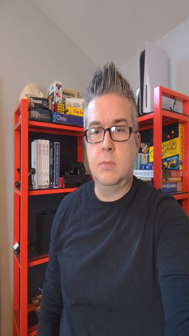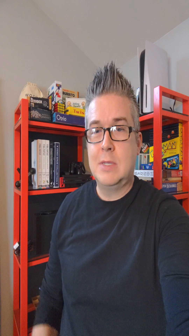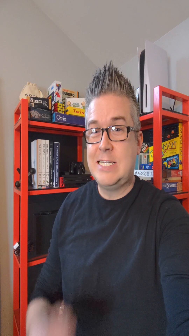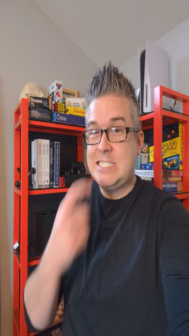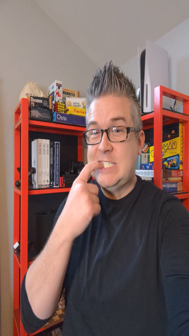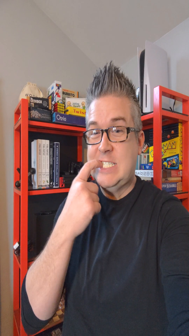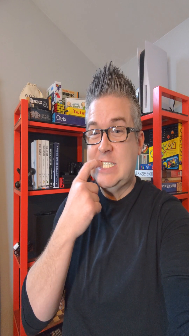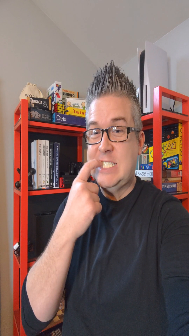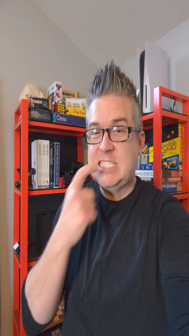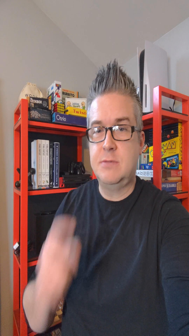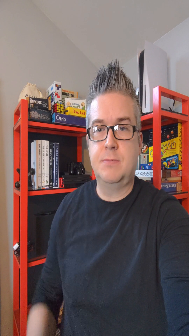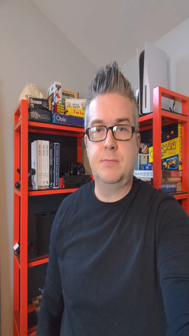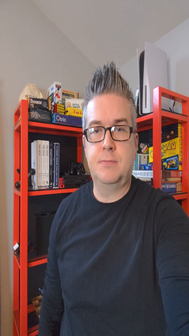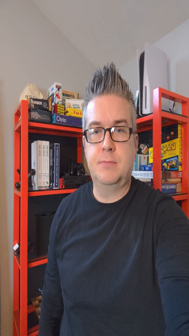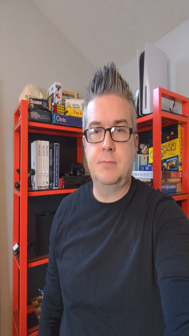window